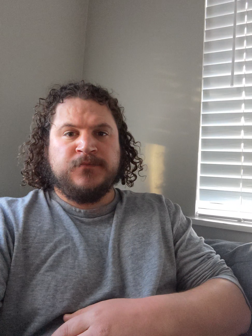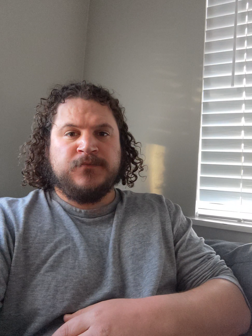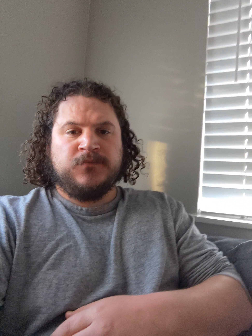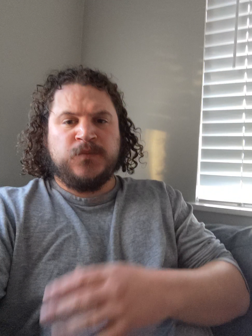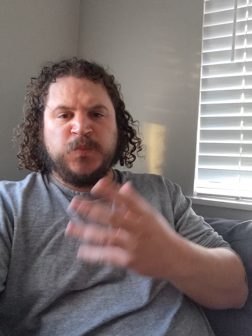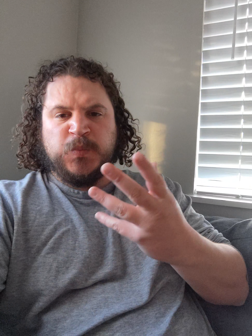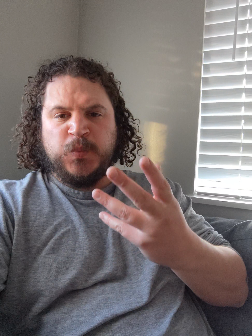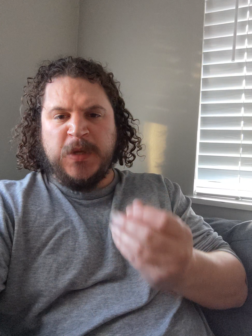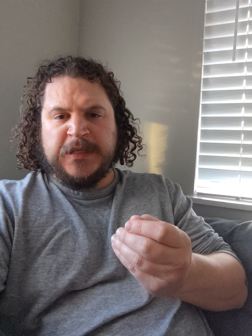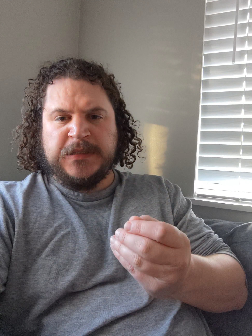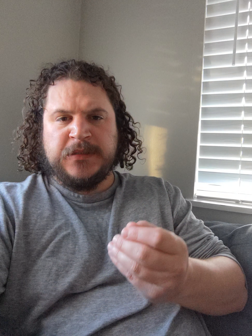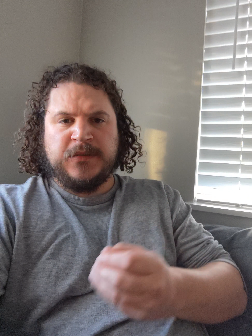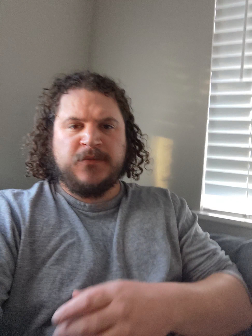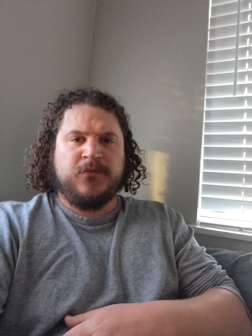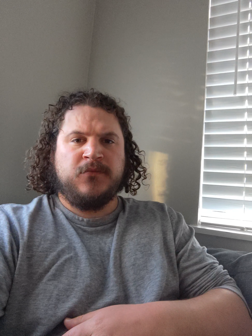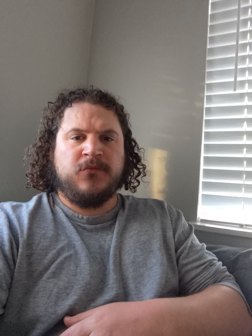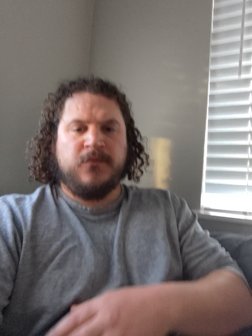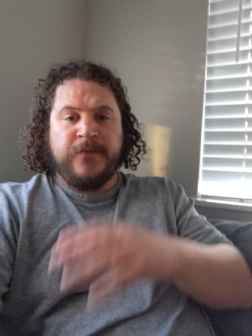wet